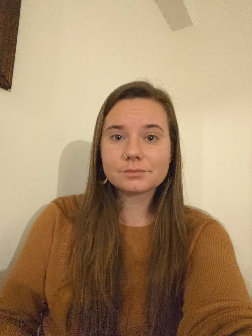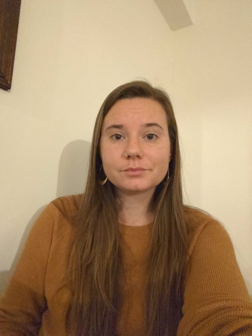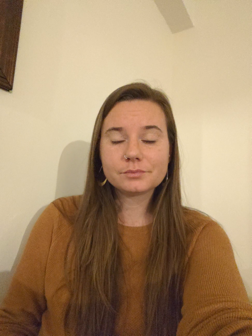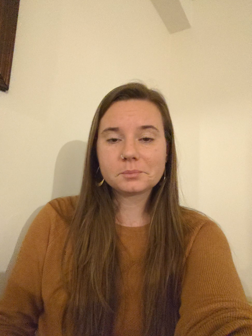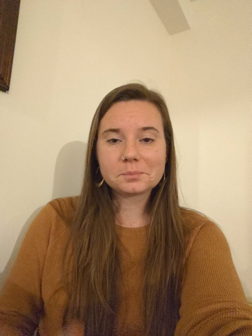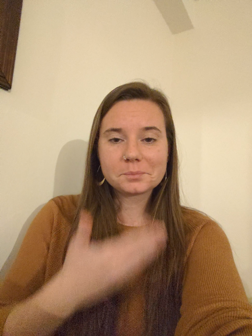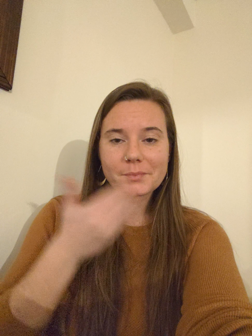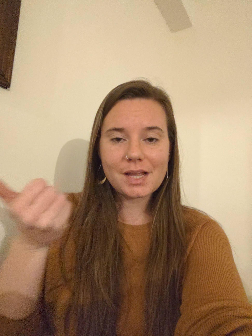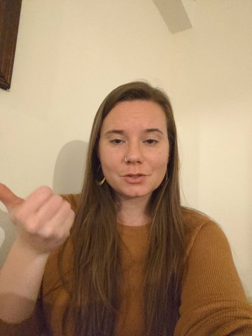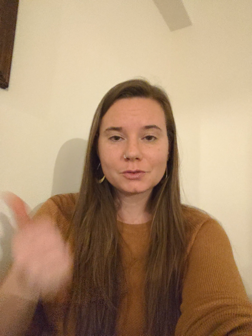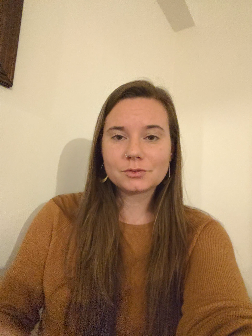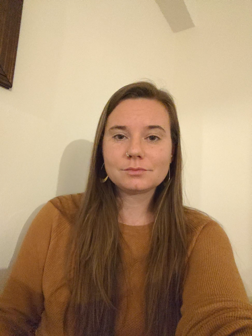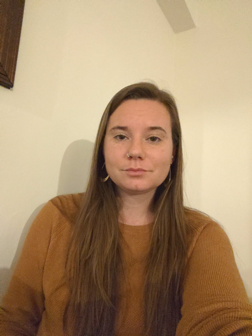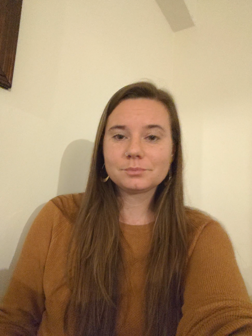better